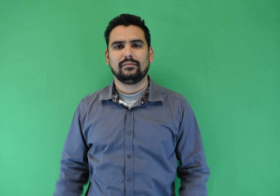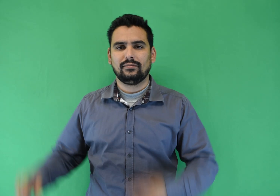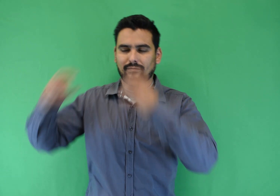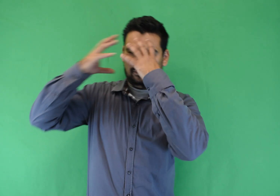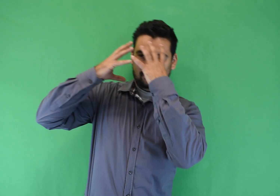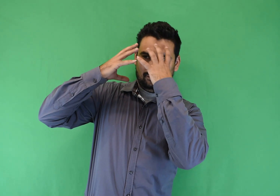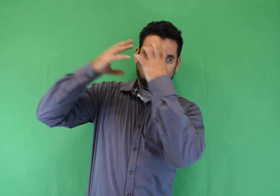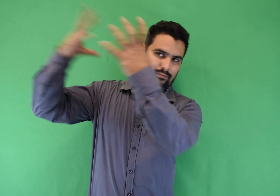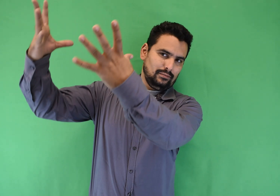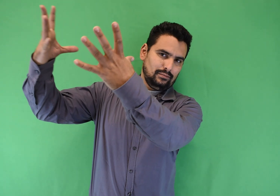rostro hinchado